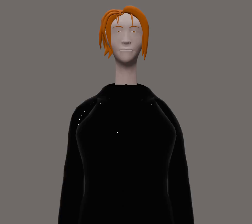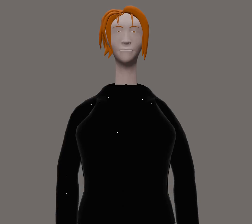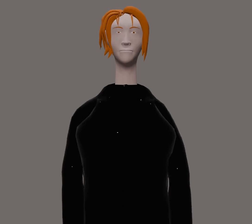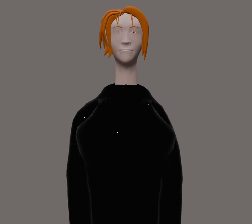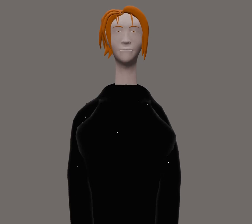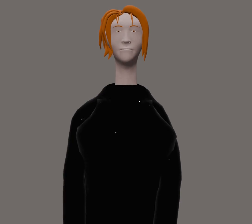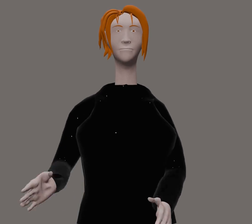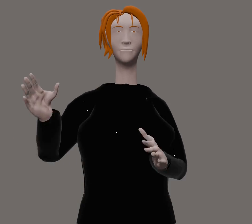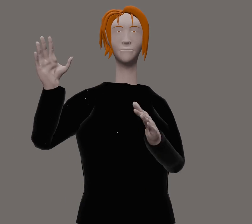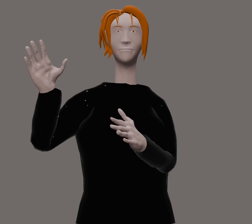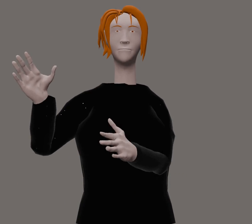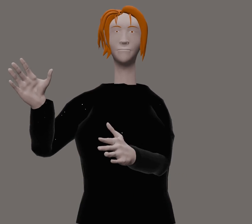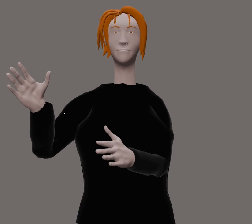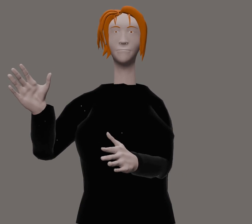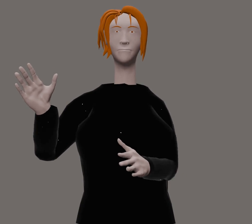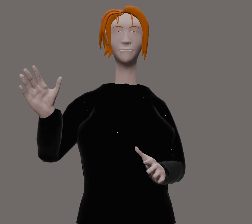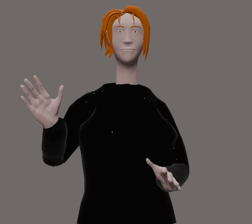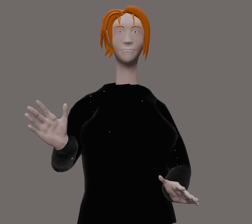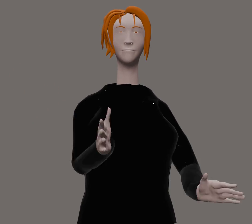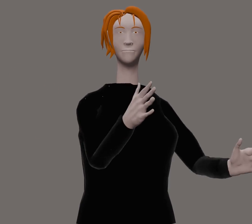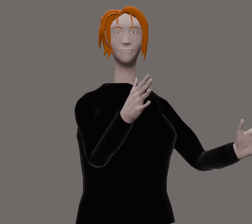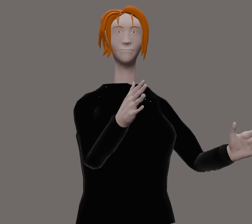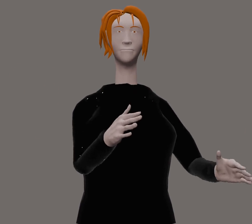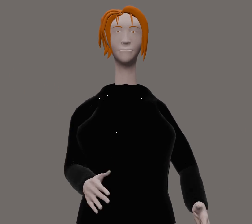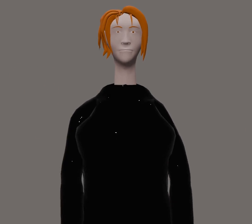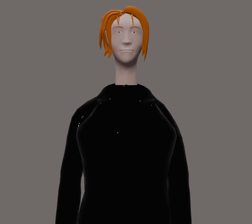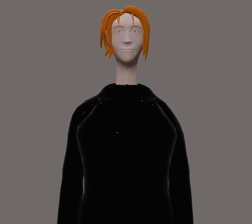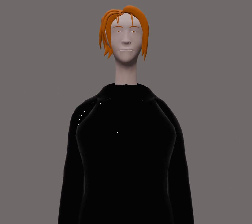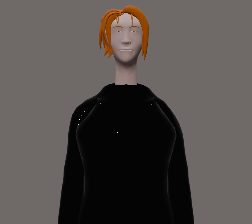Bluster